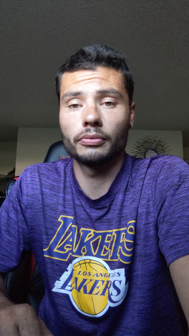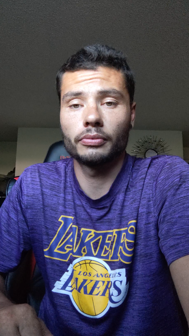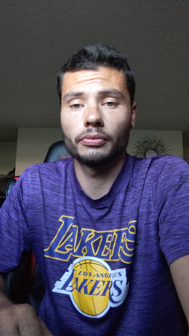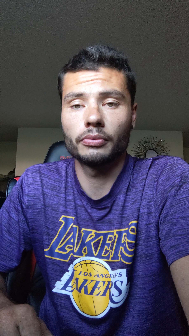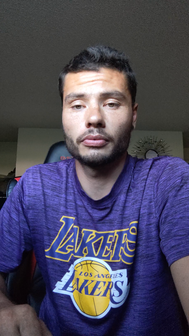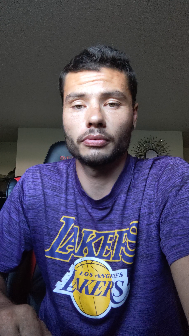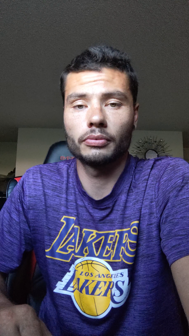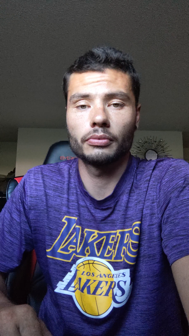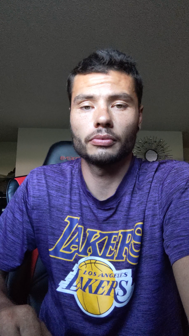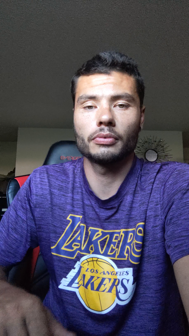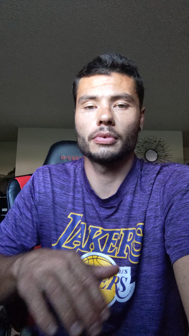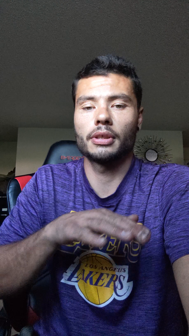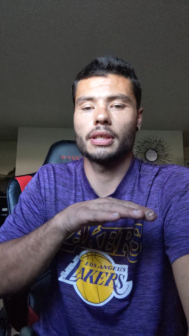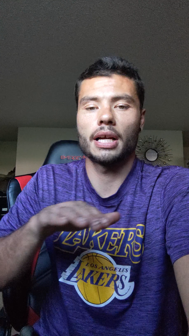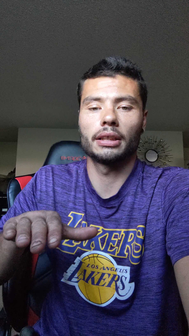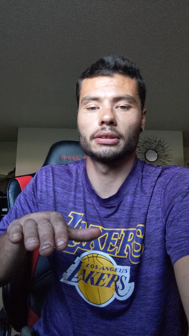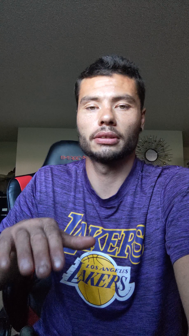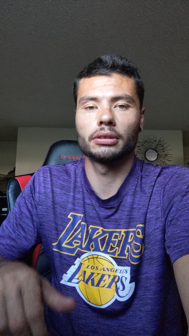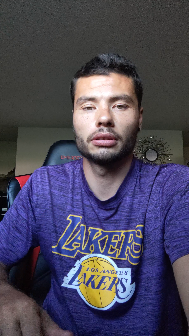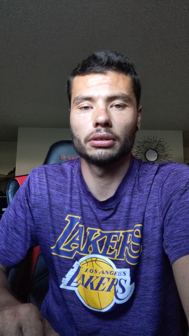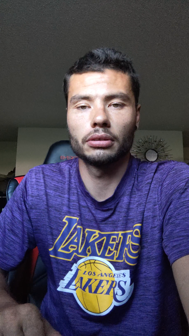nice